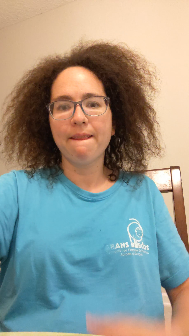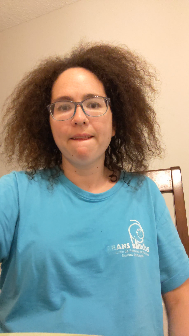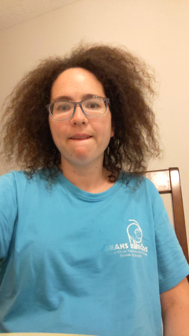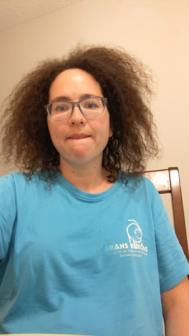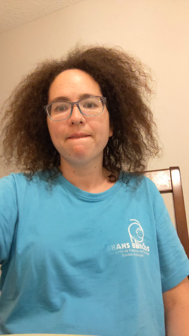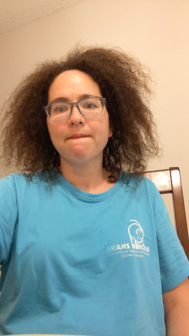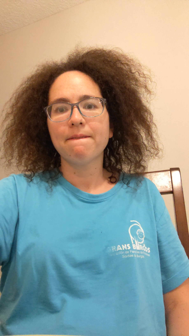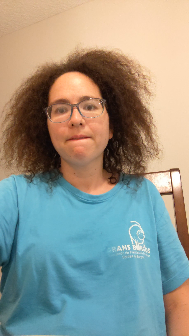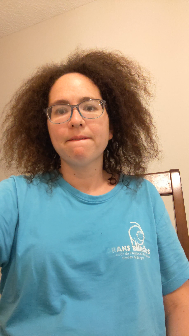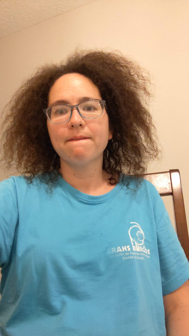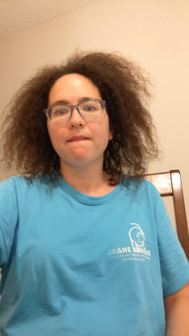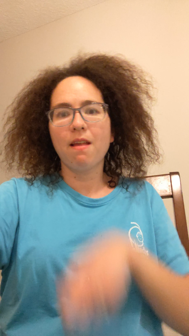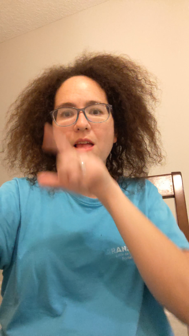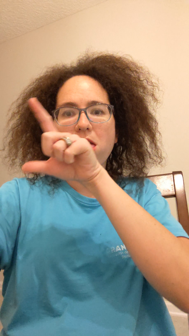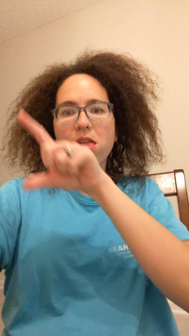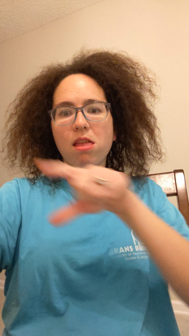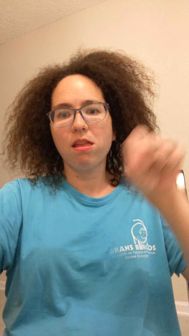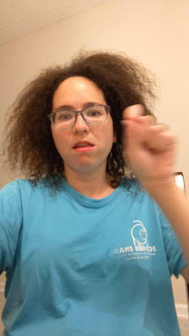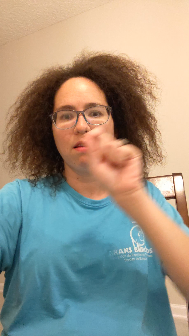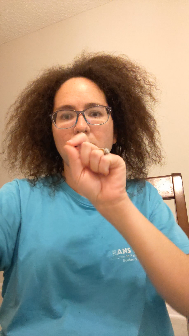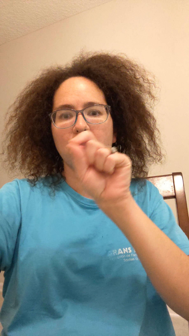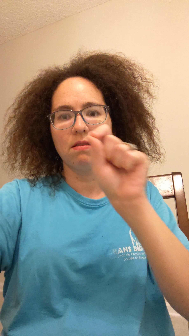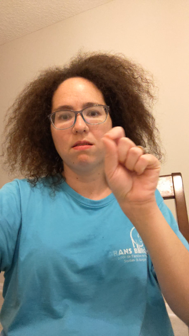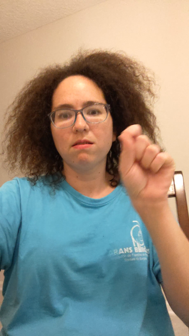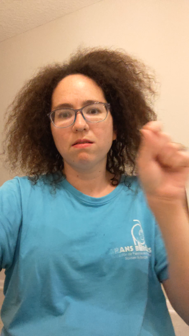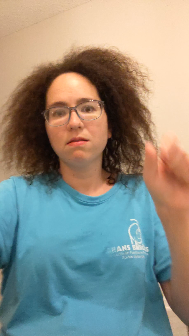peas